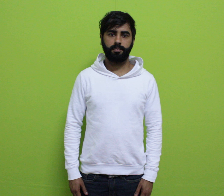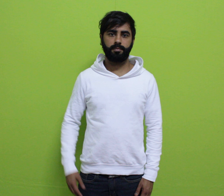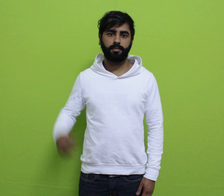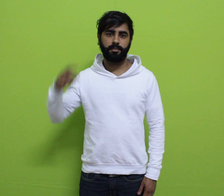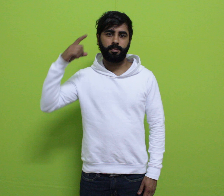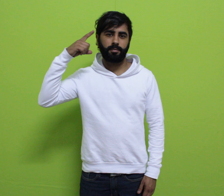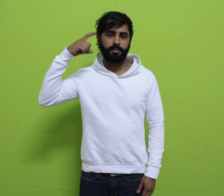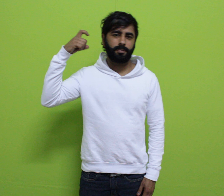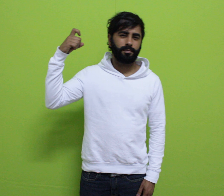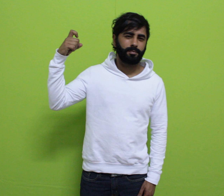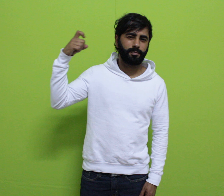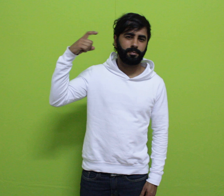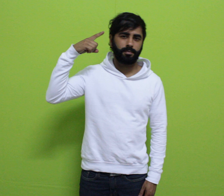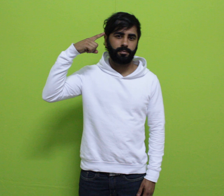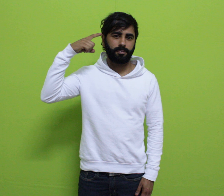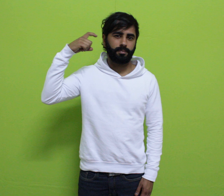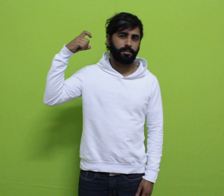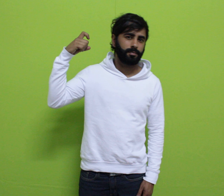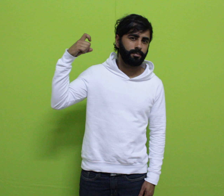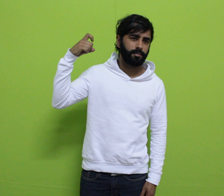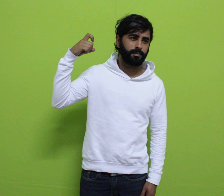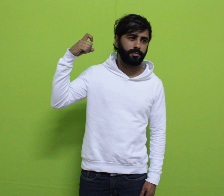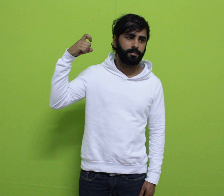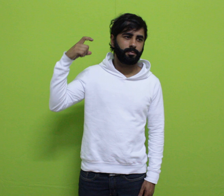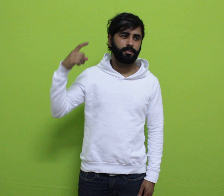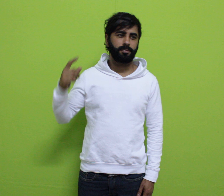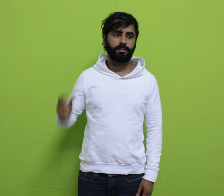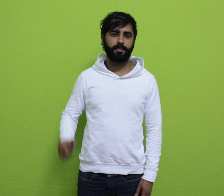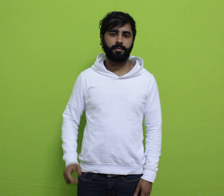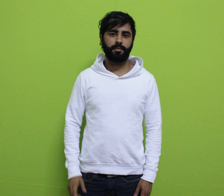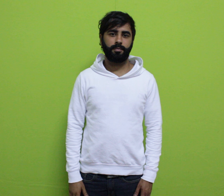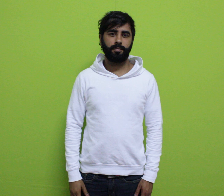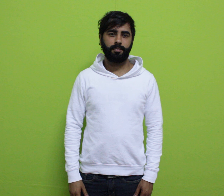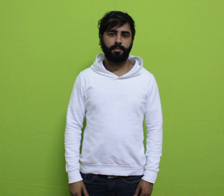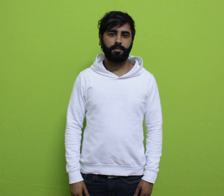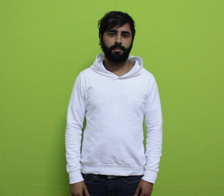barulho